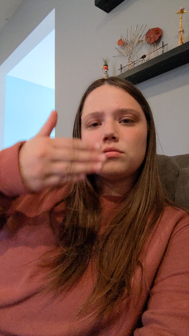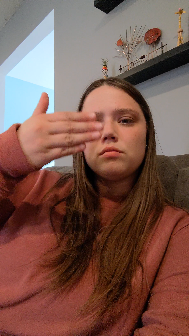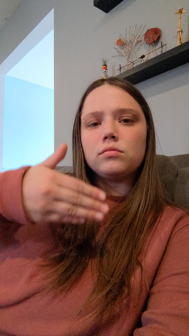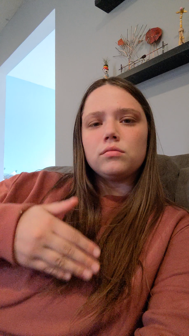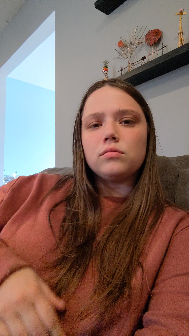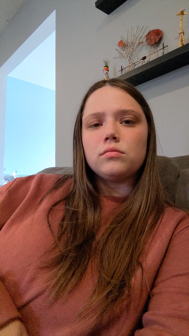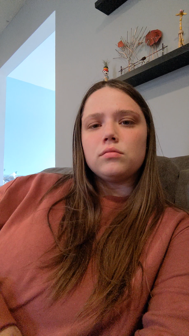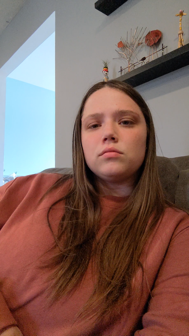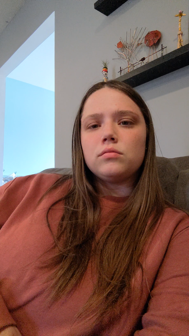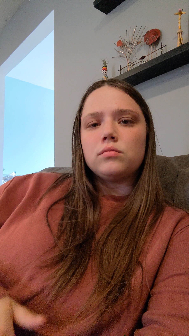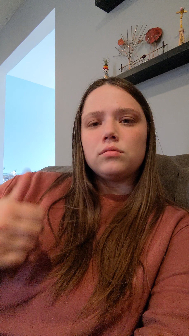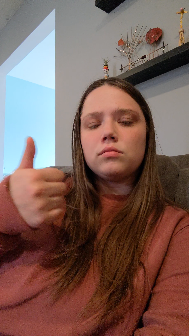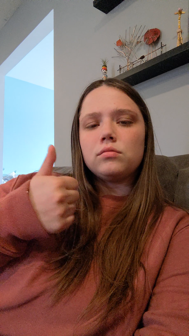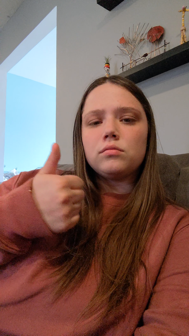game